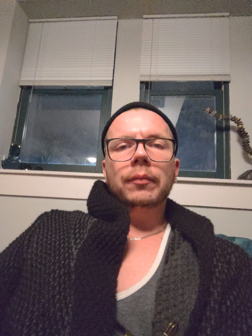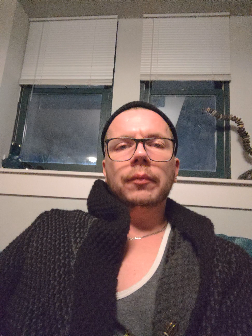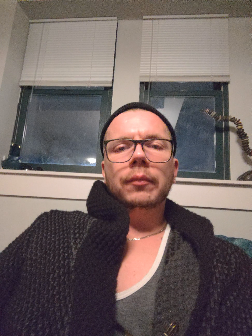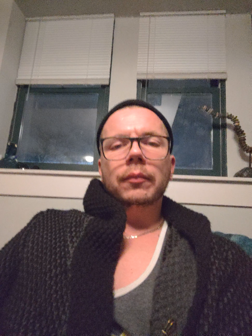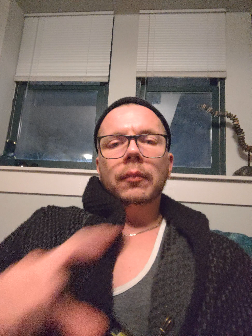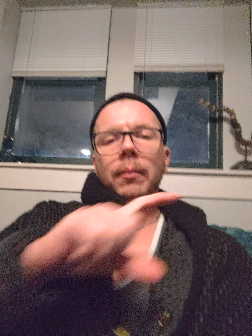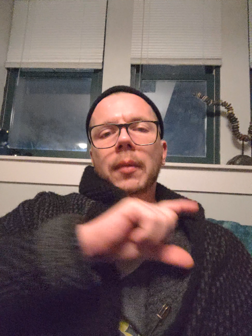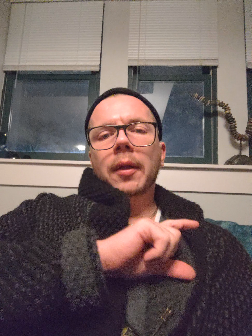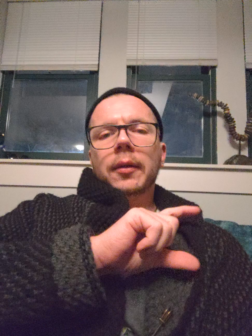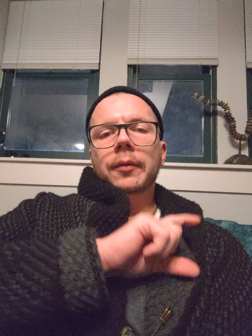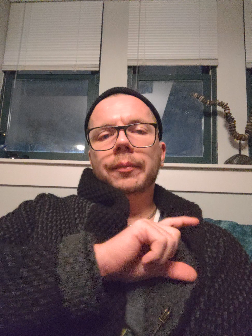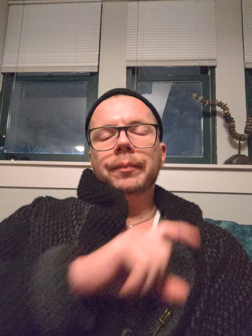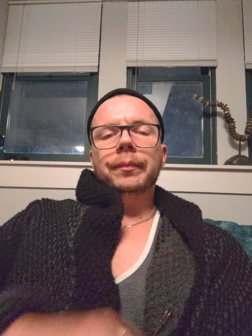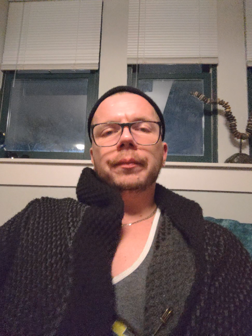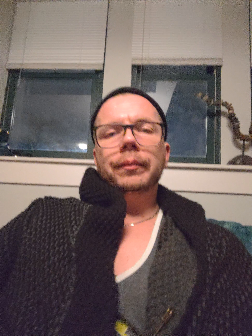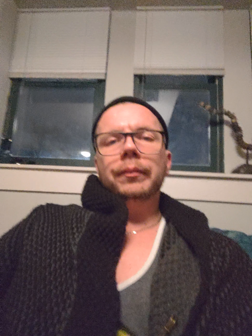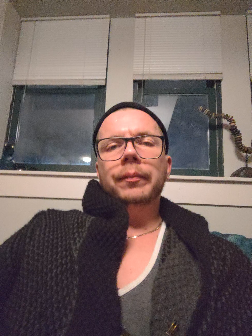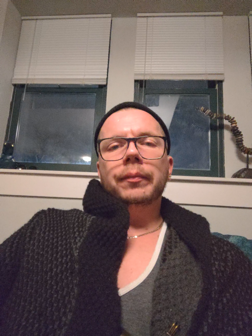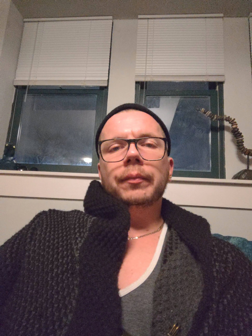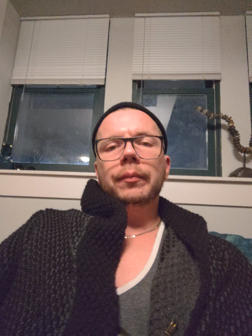police